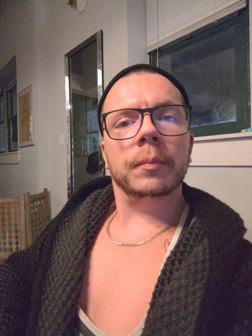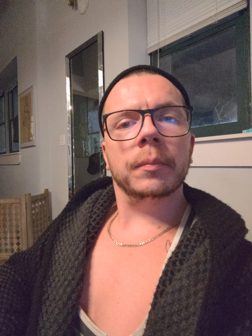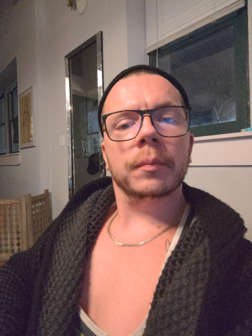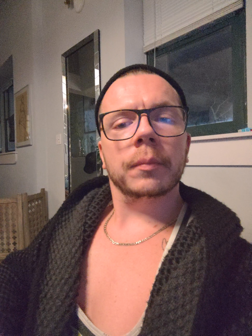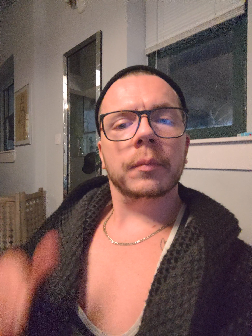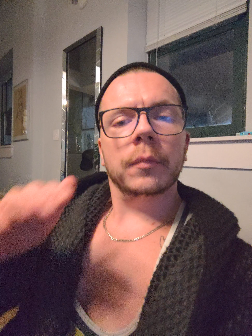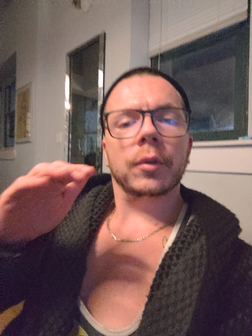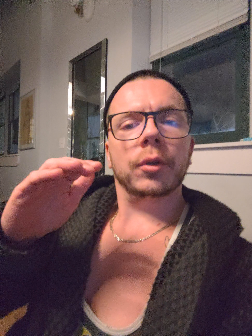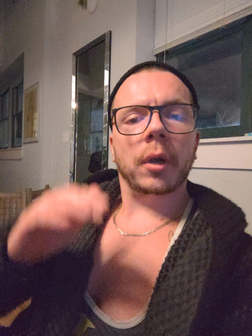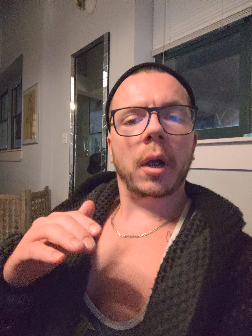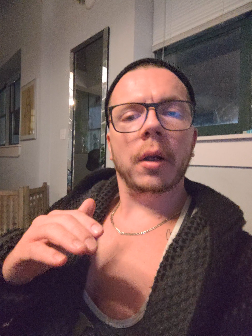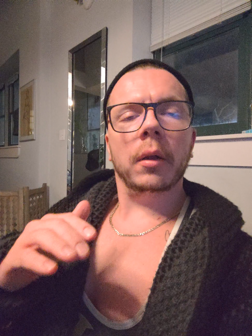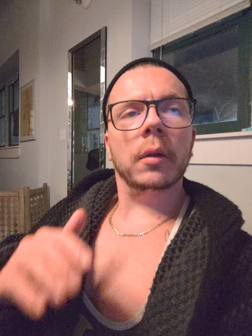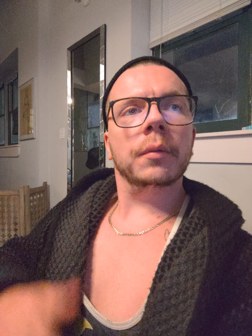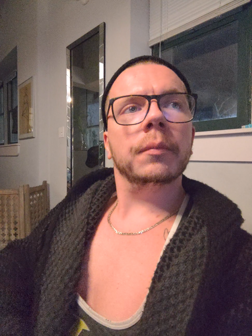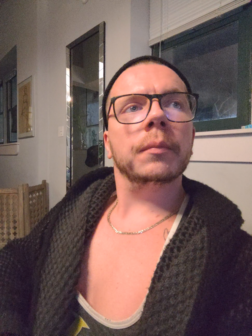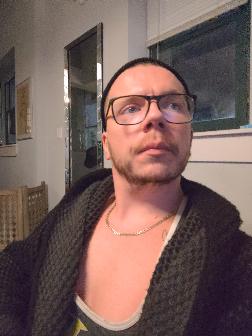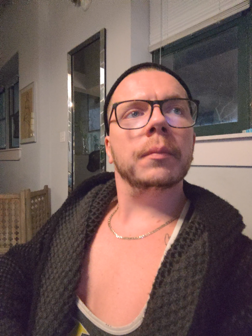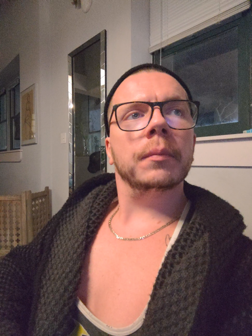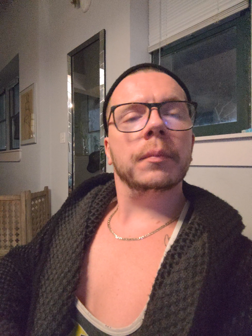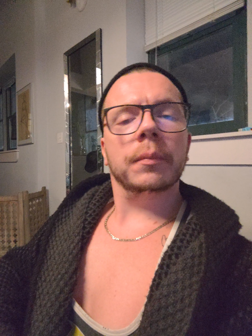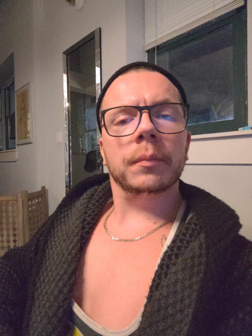child